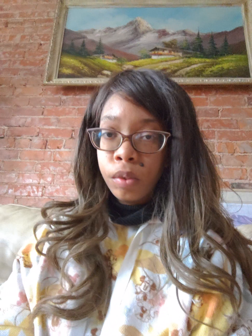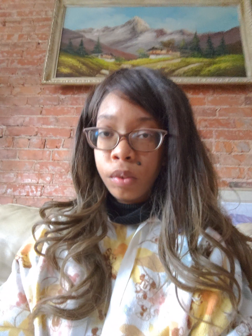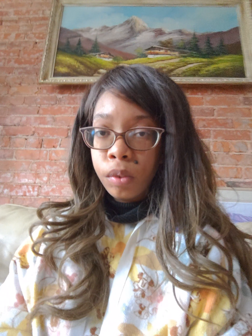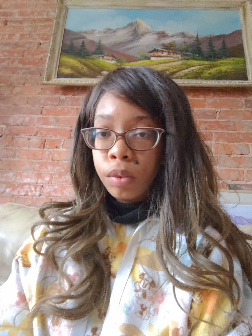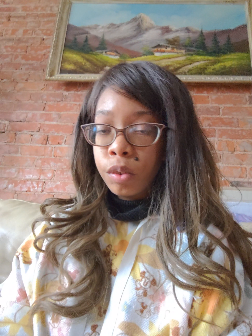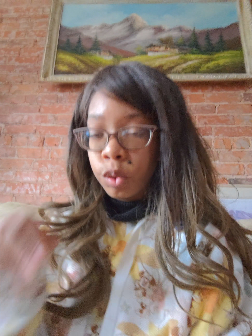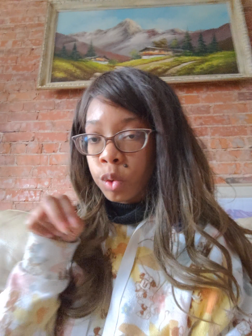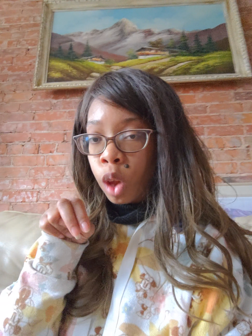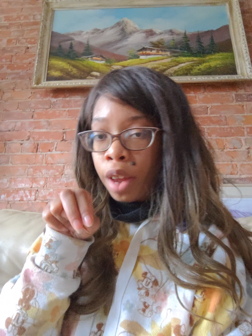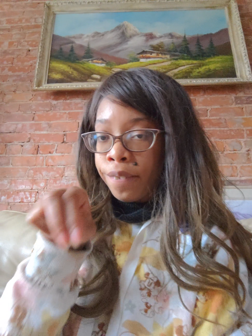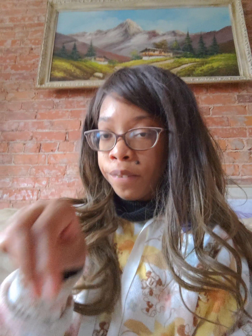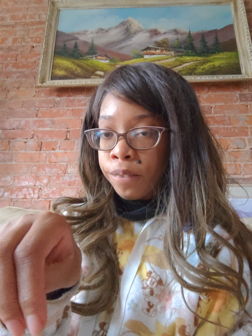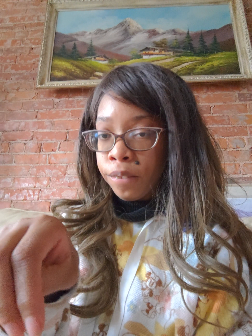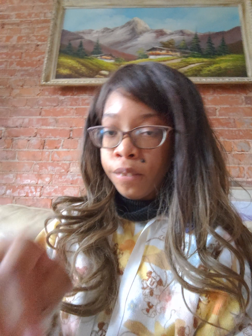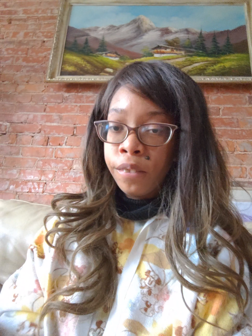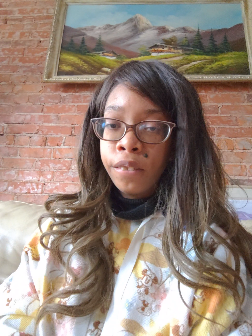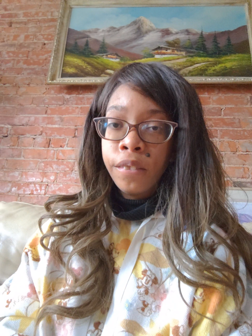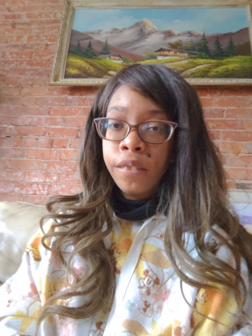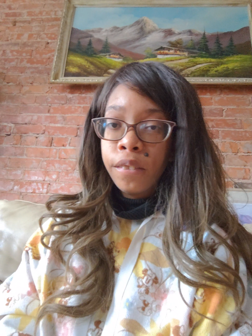ride